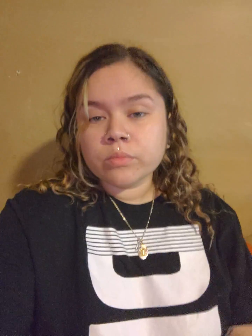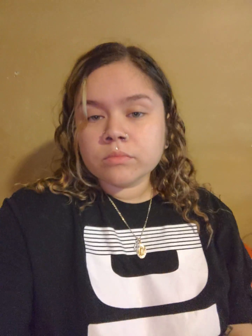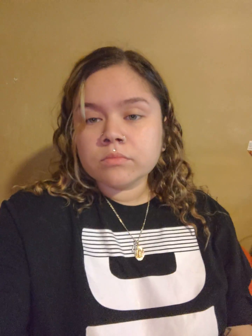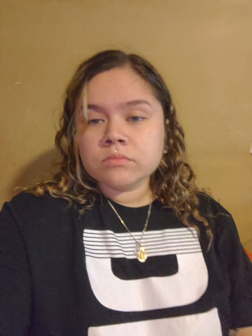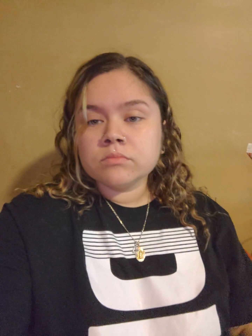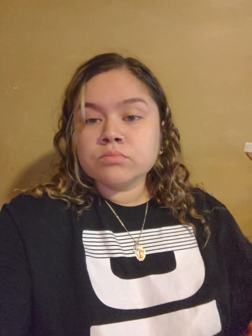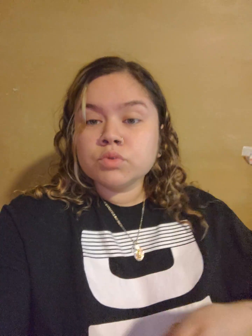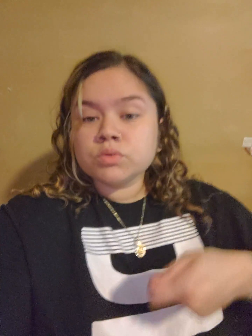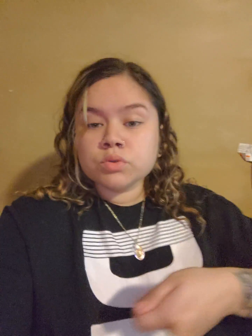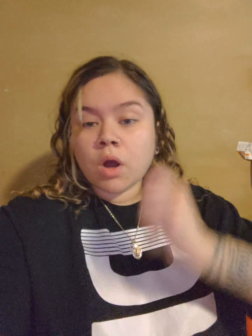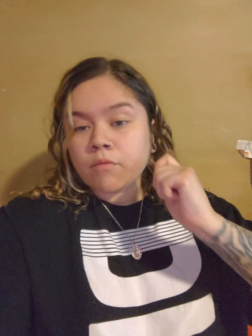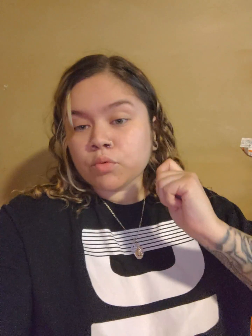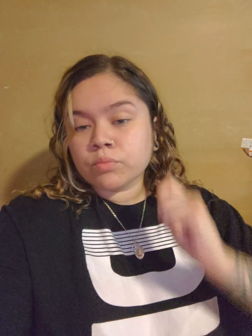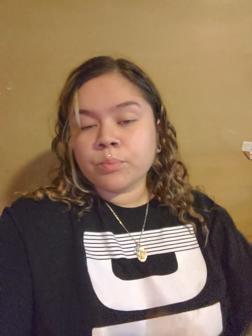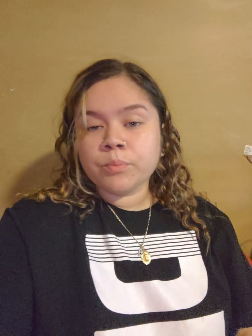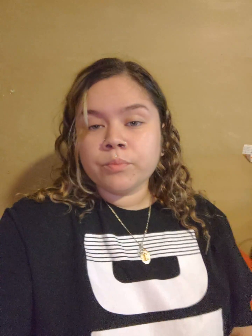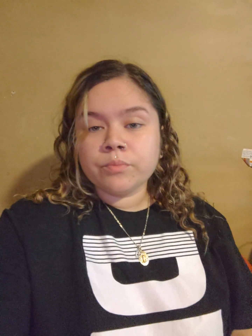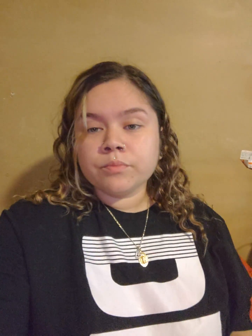shovel